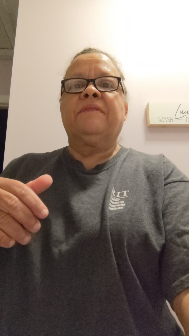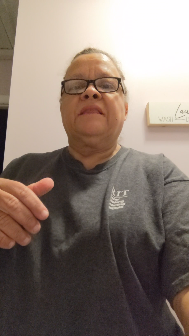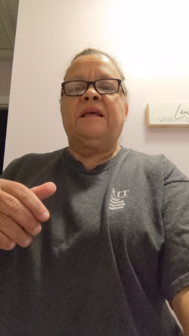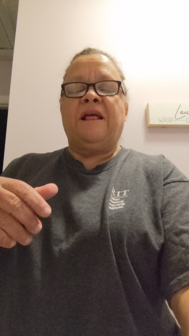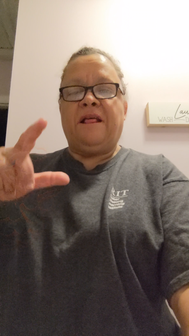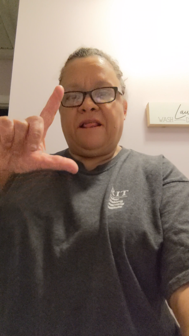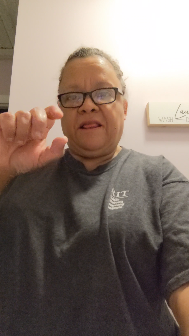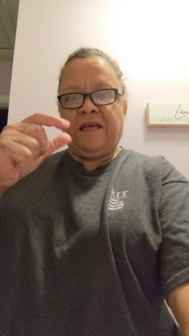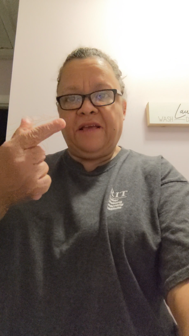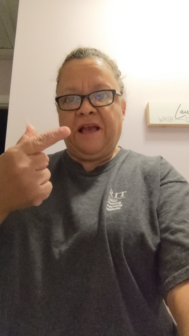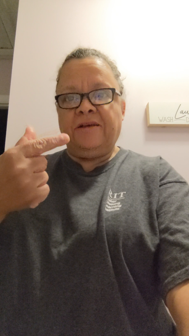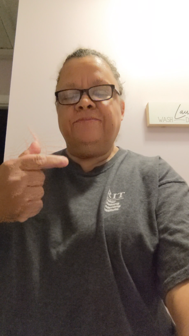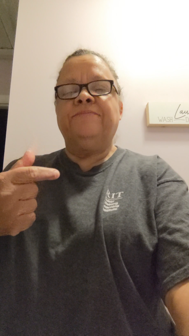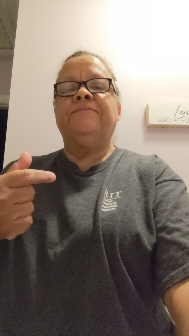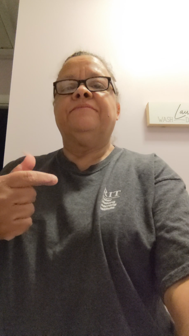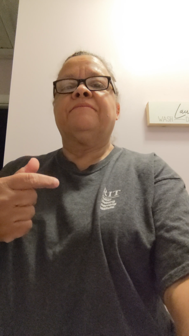leg